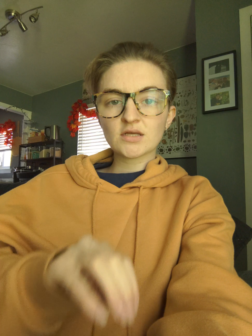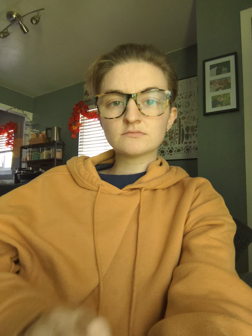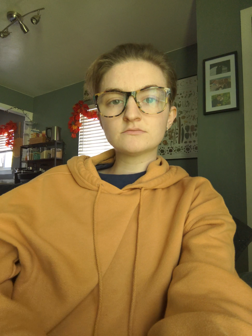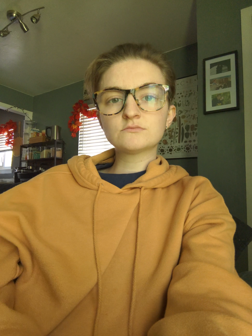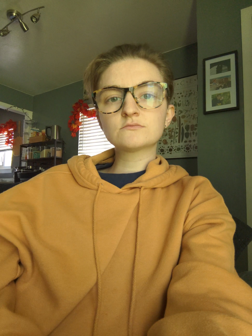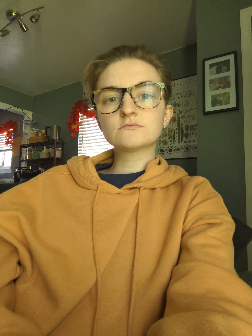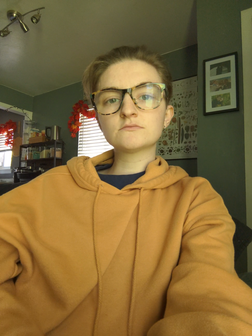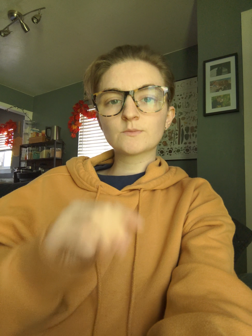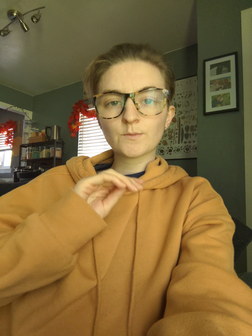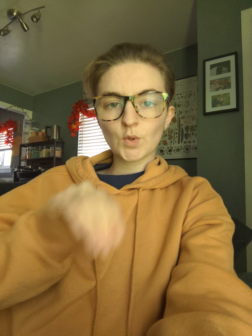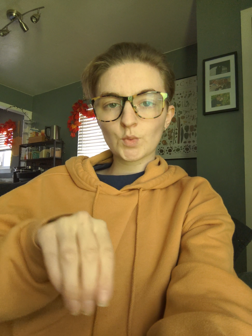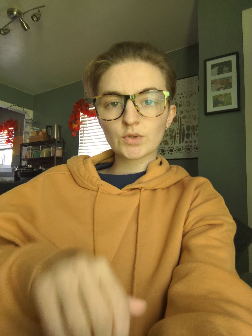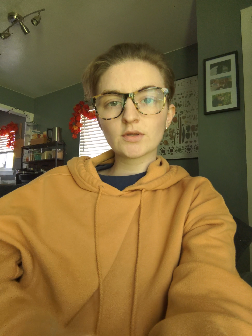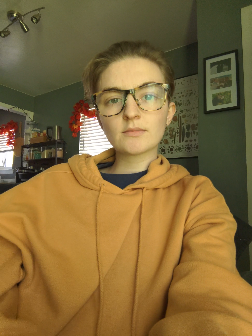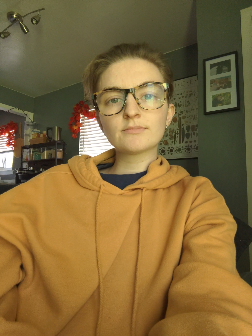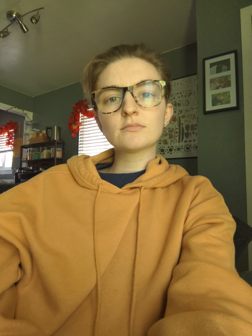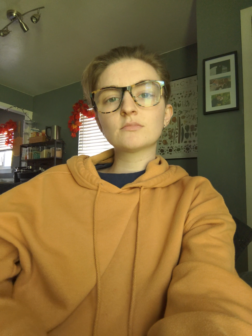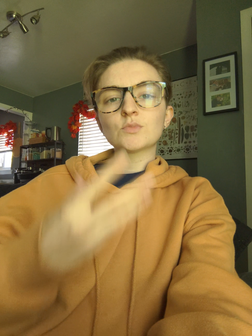put